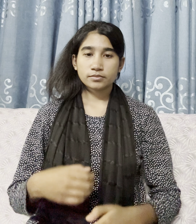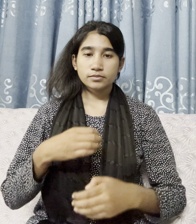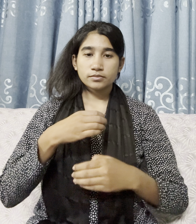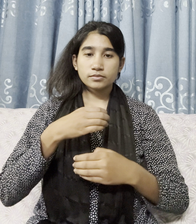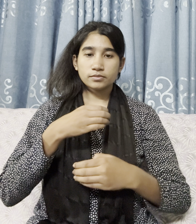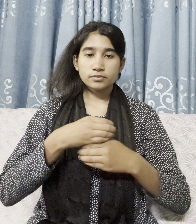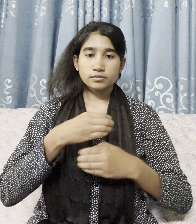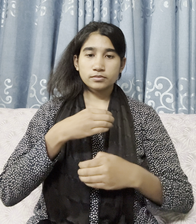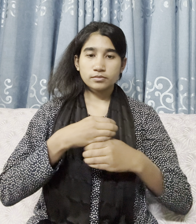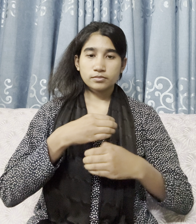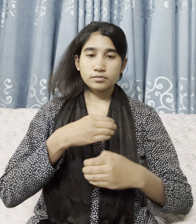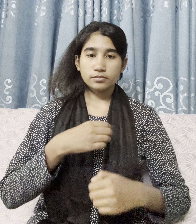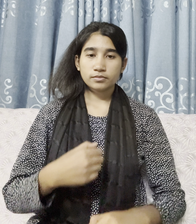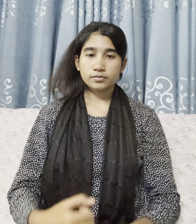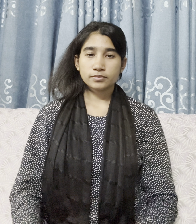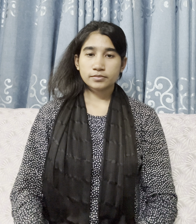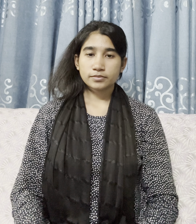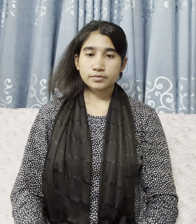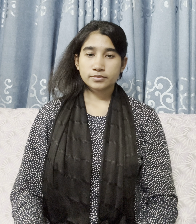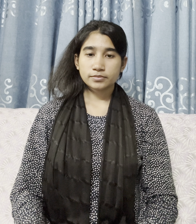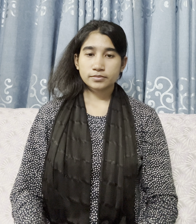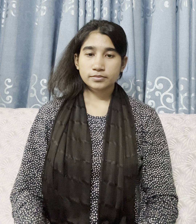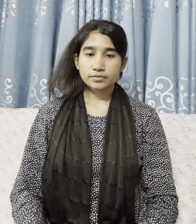শহর